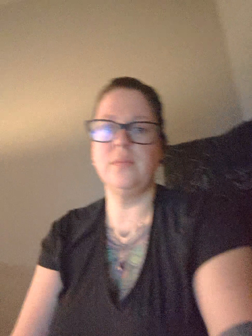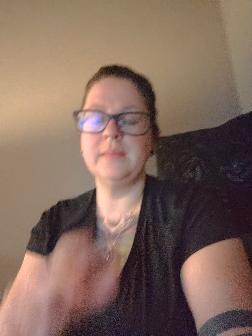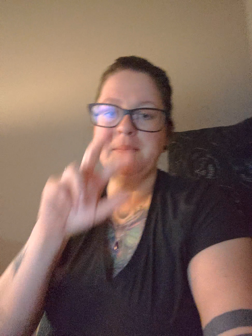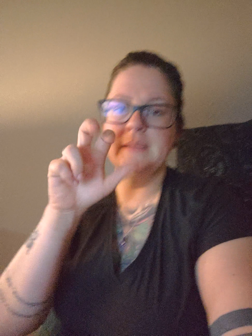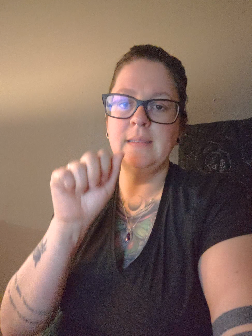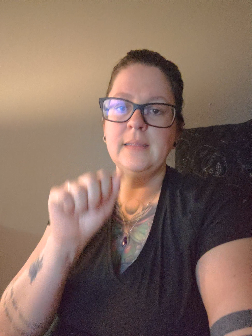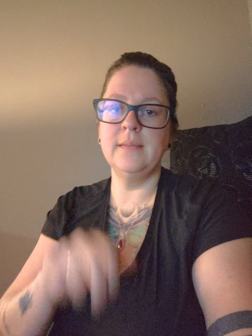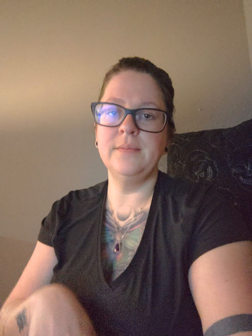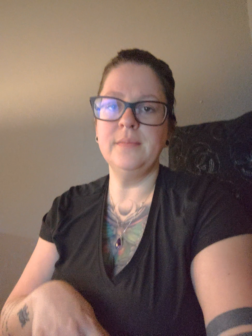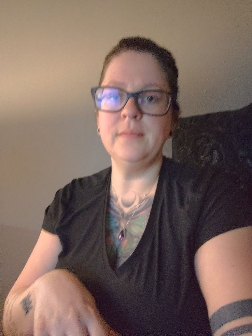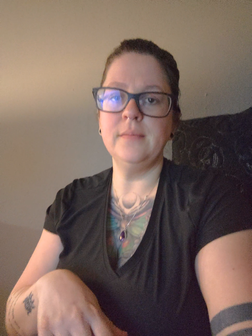pizza